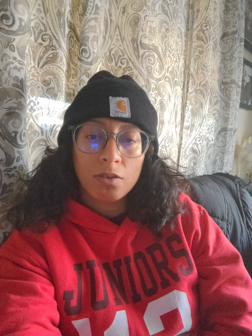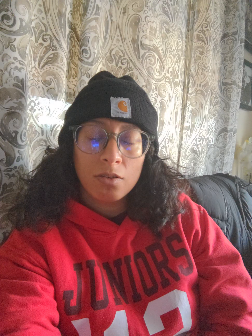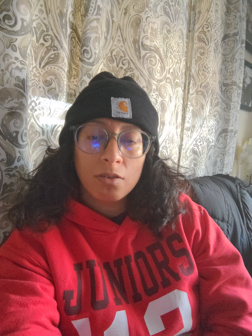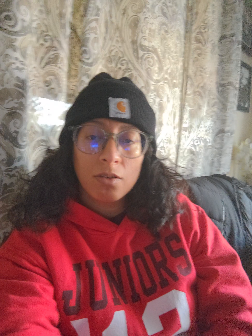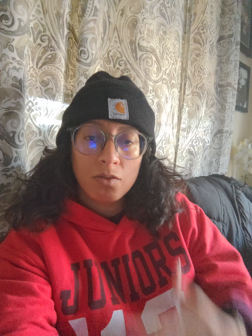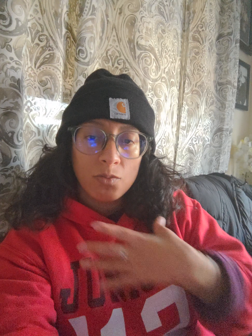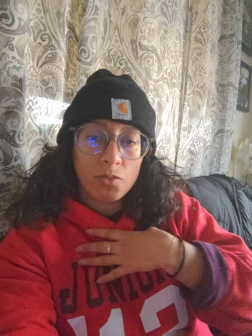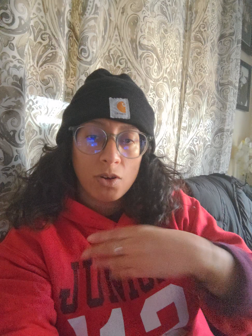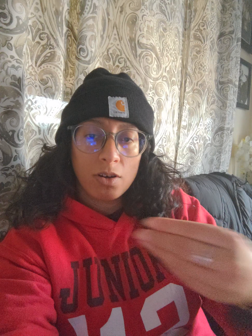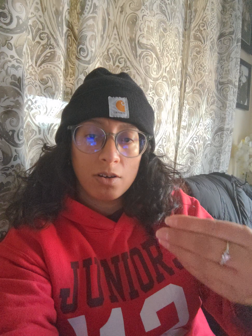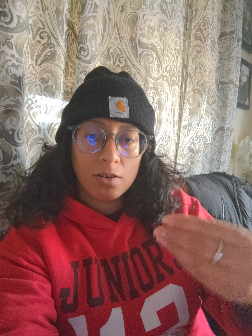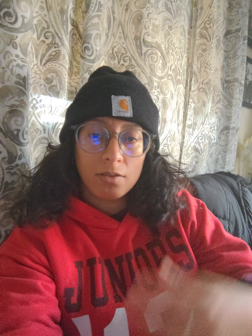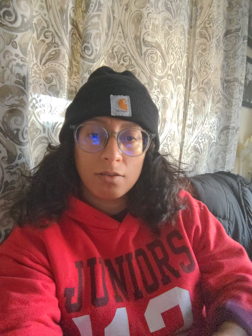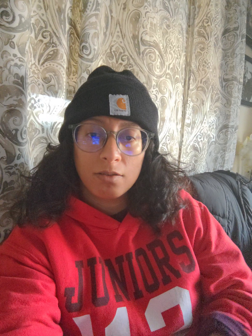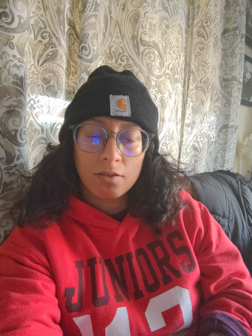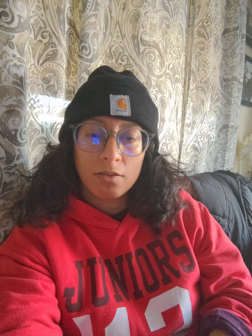white